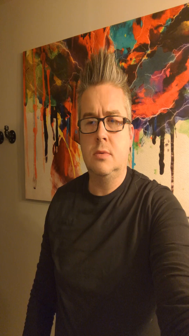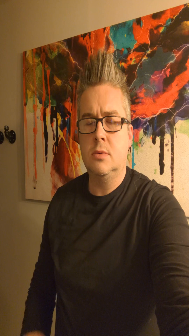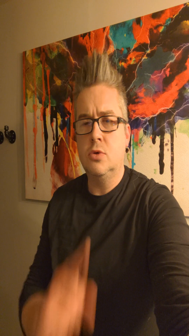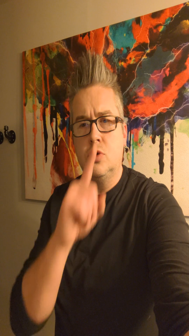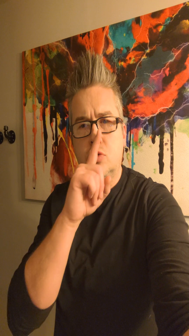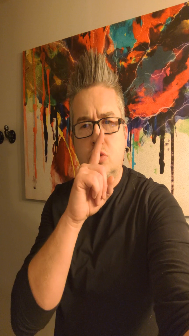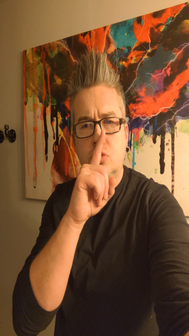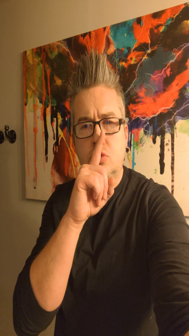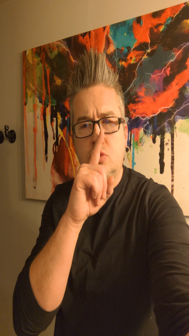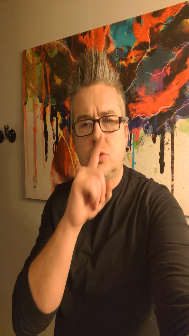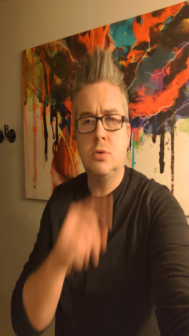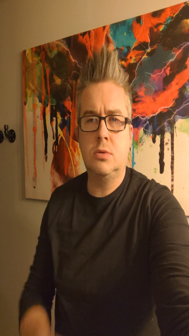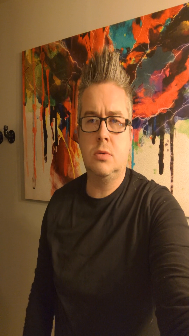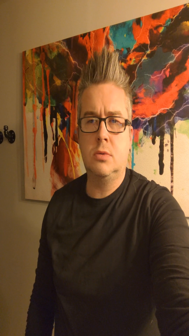shhh